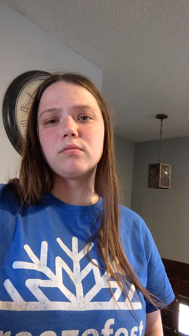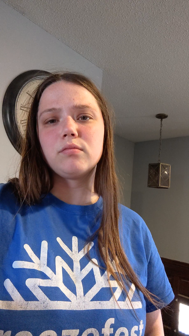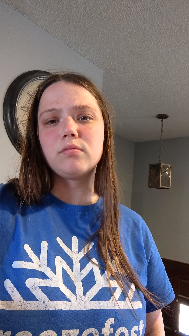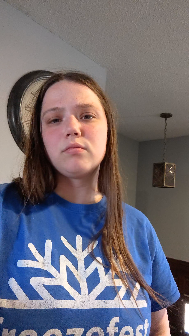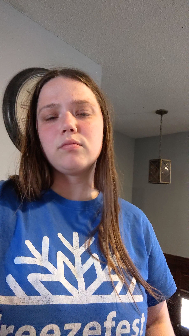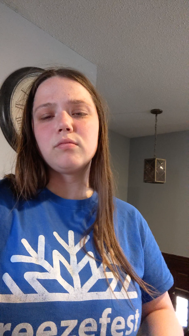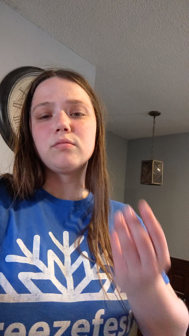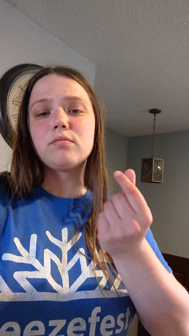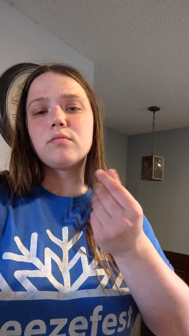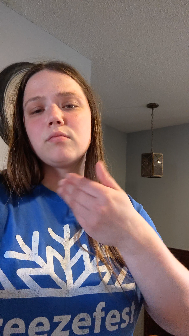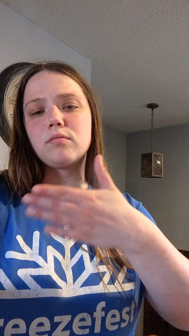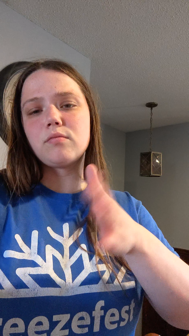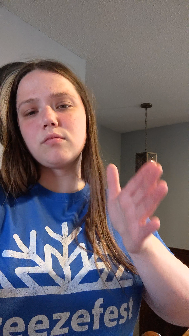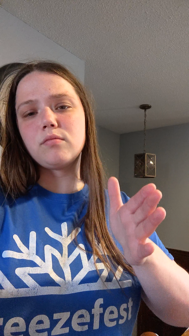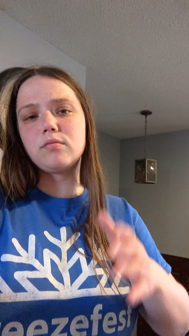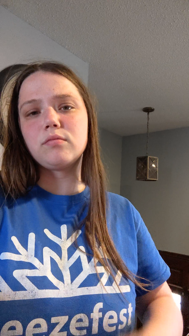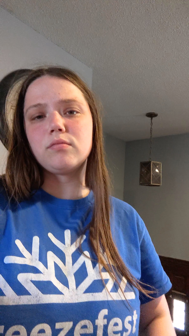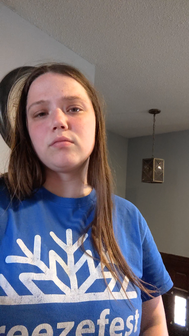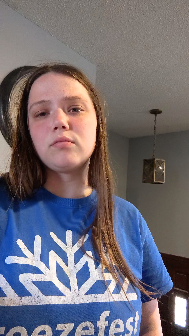sandbox